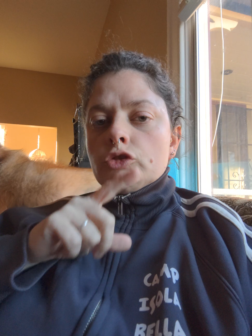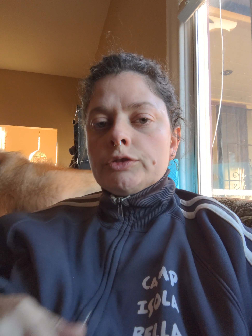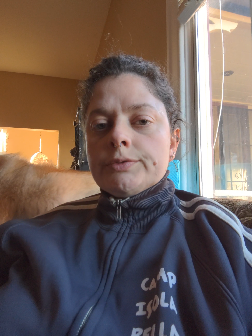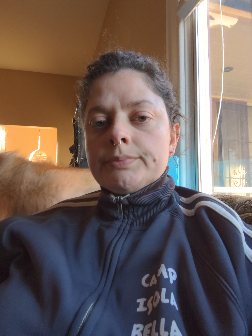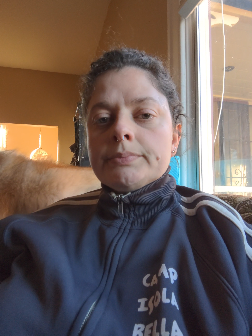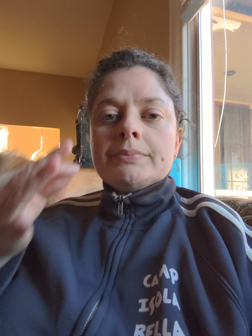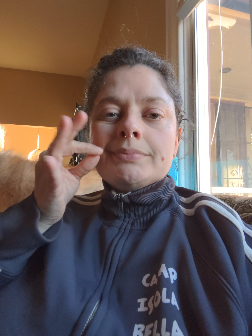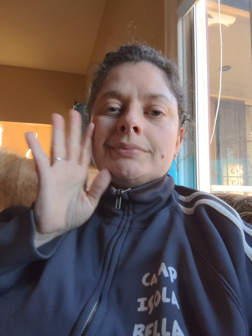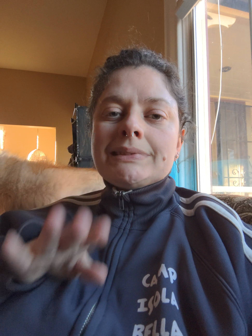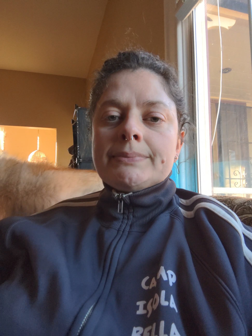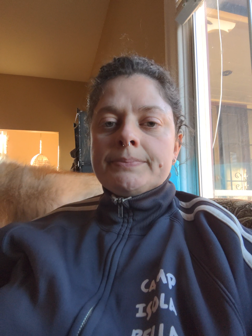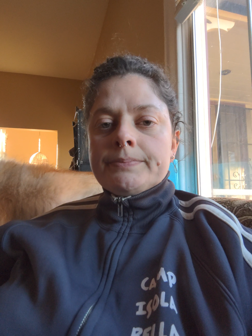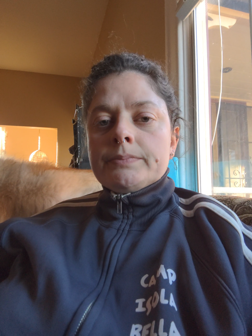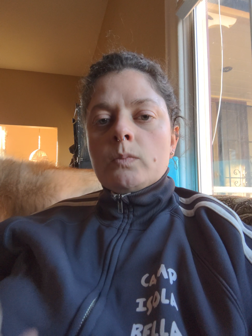bee